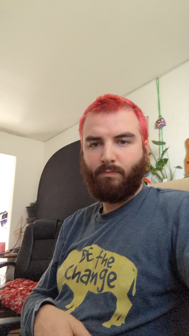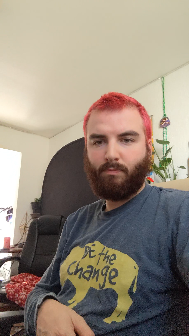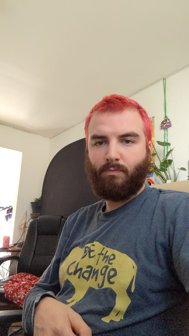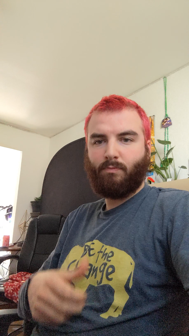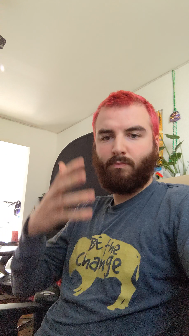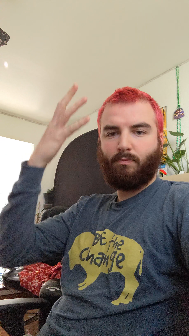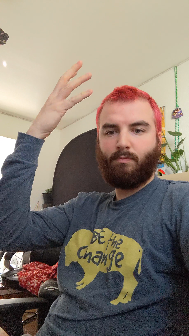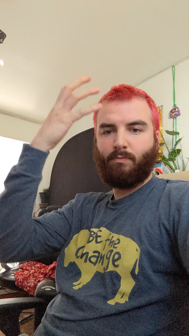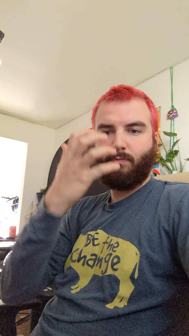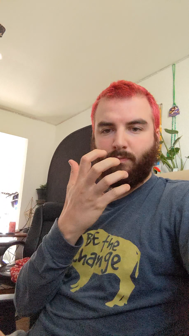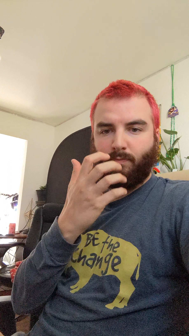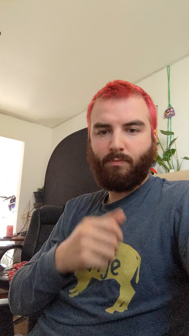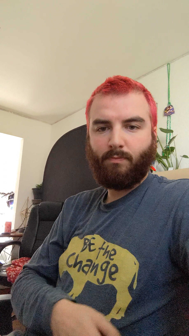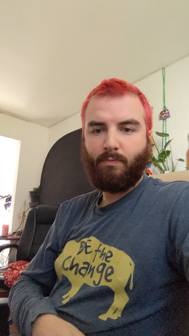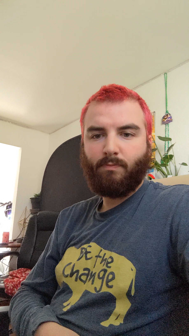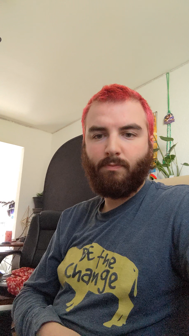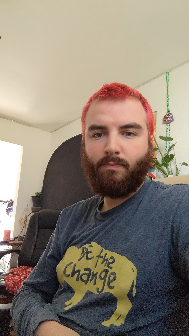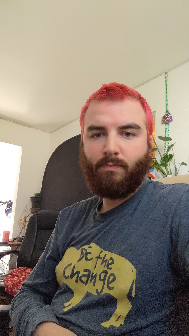dark